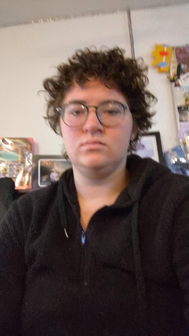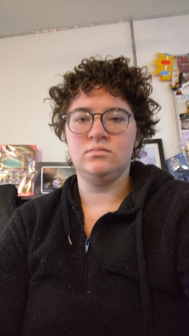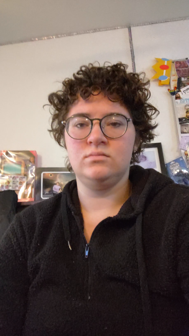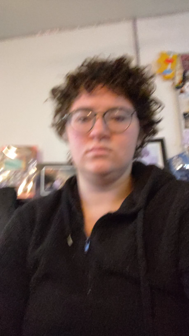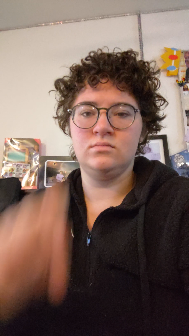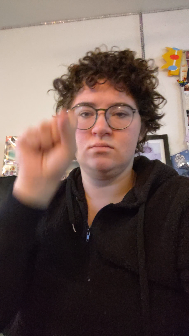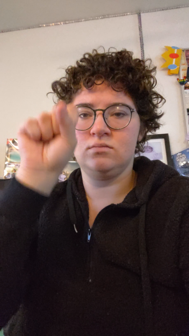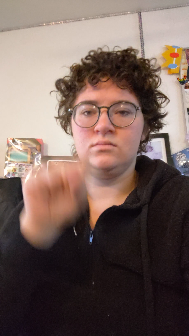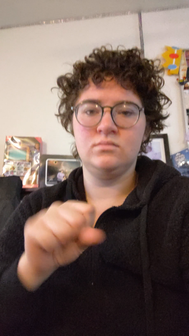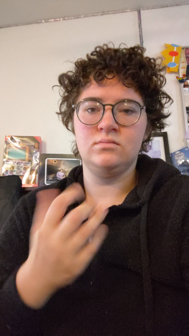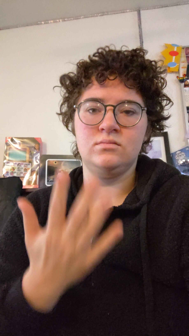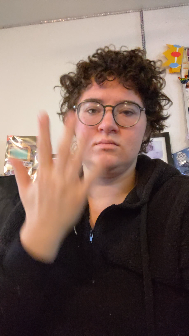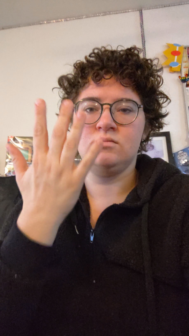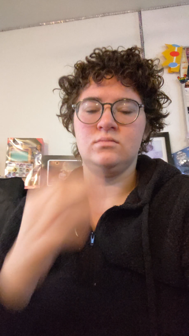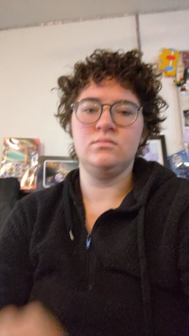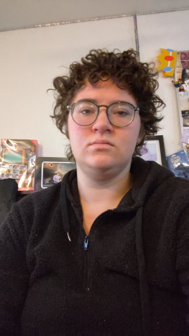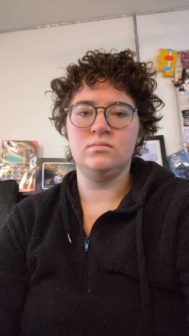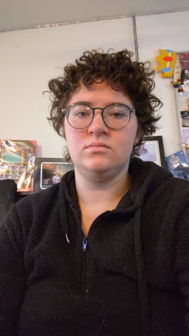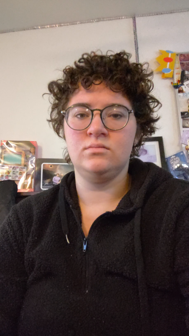gloves